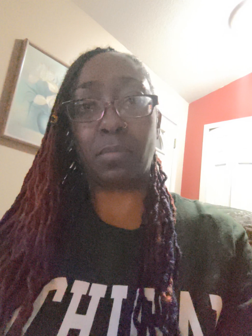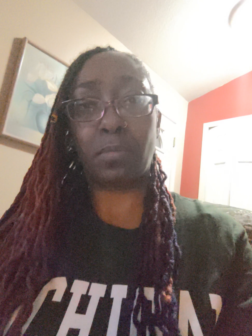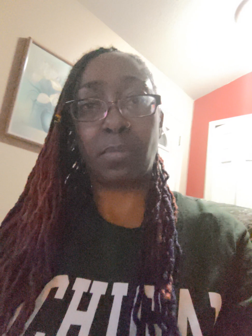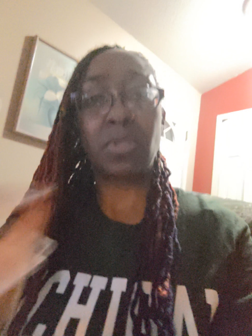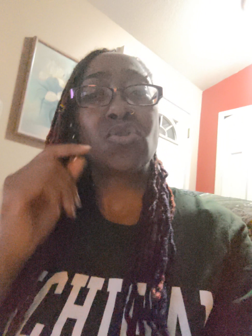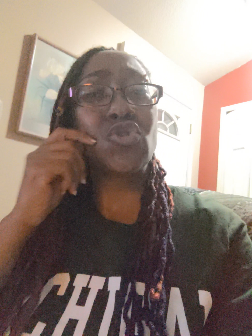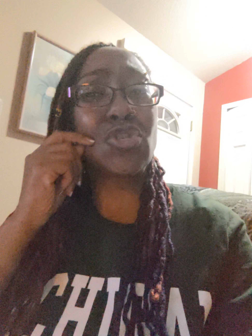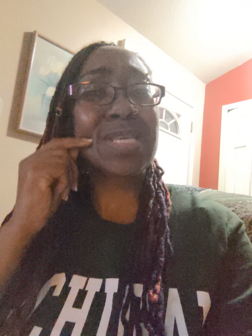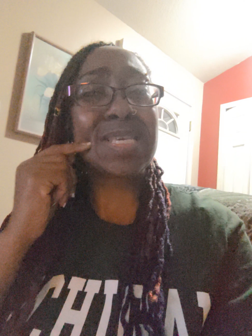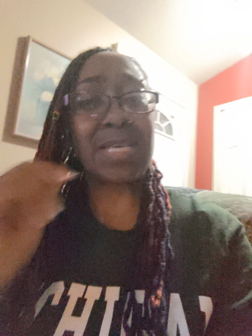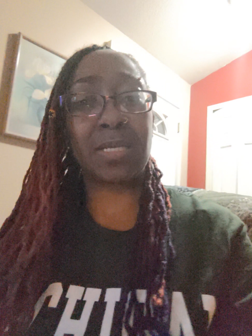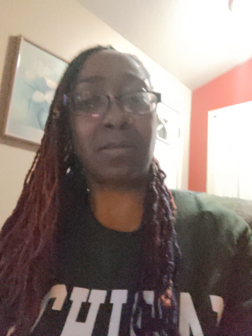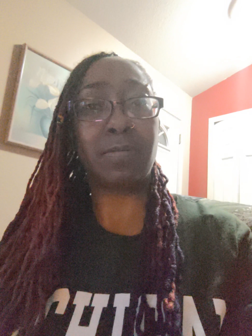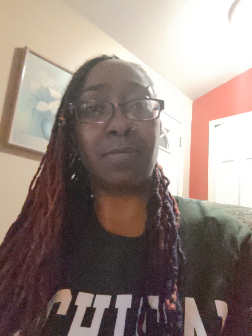cheek